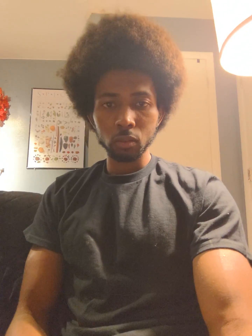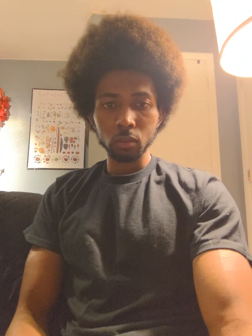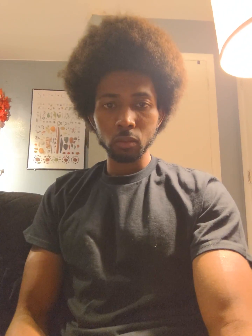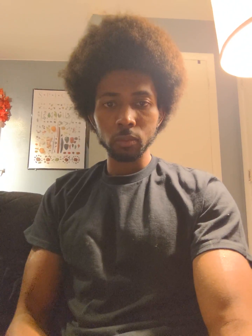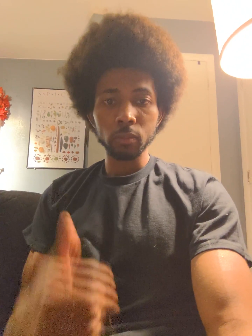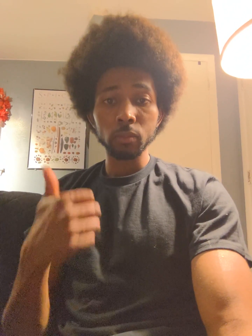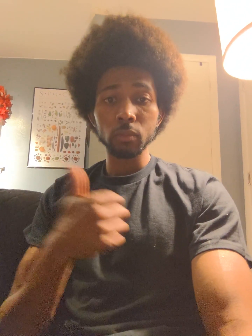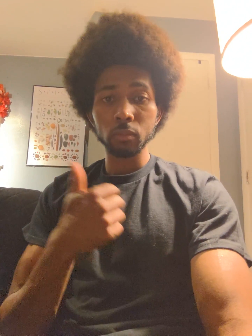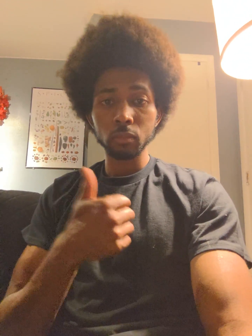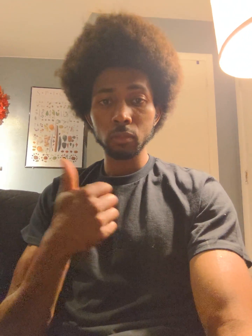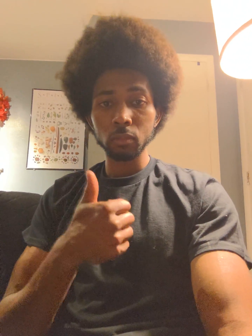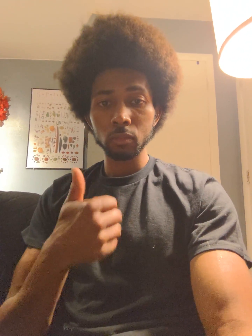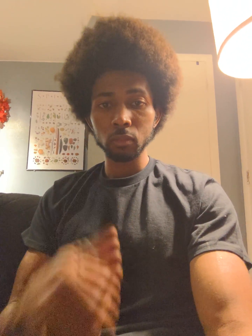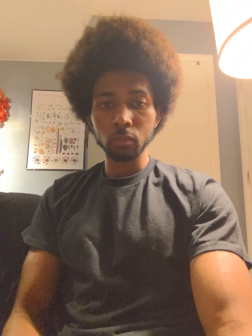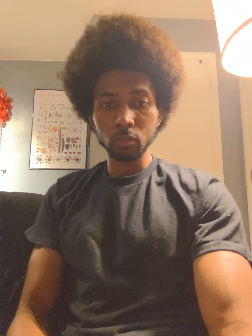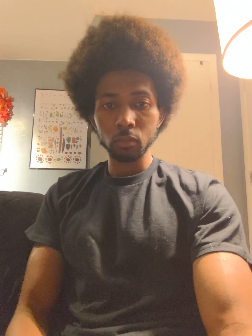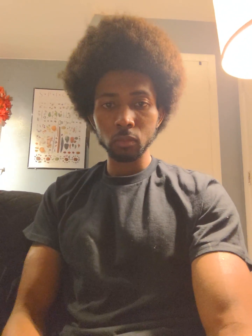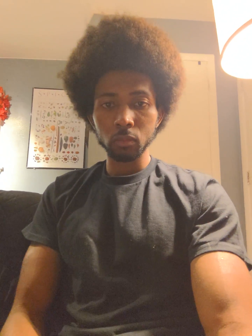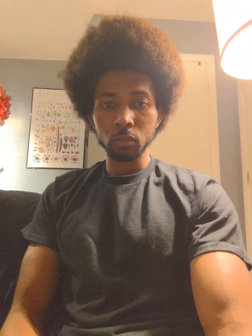game